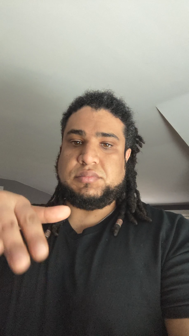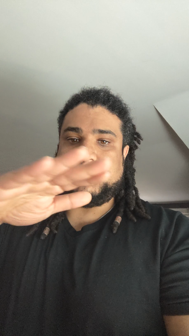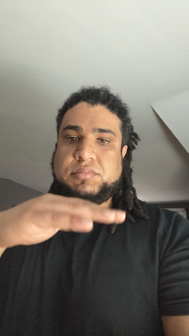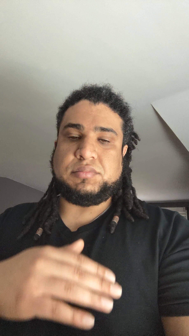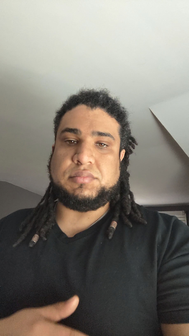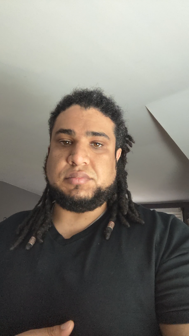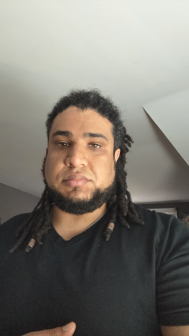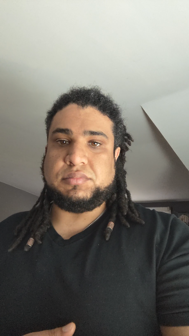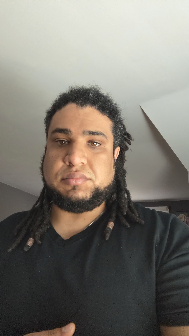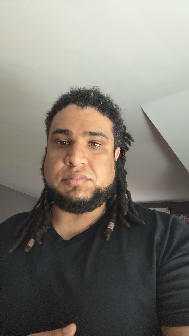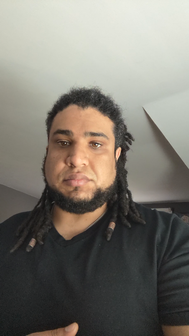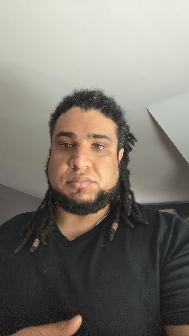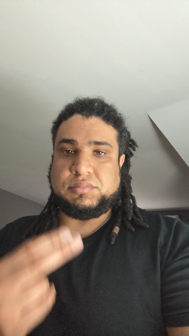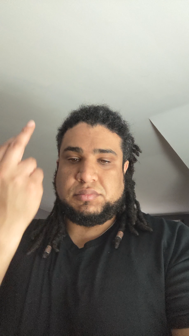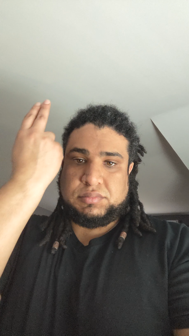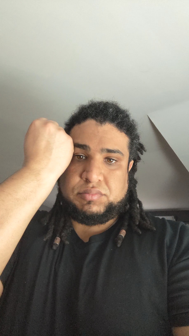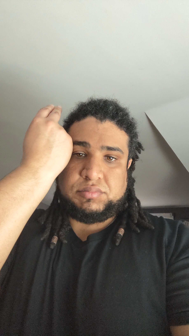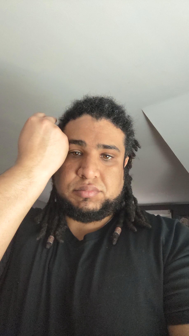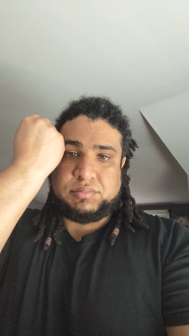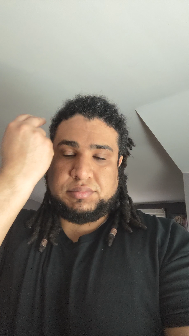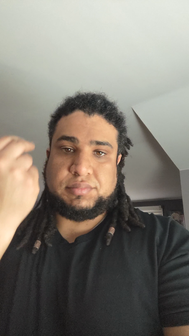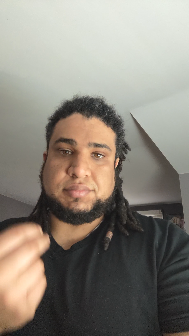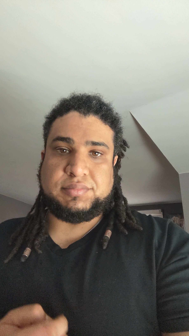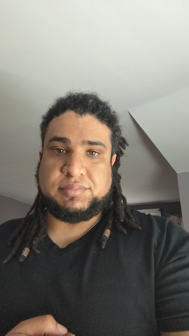rabbit